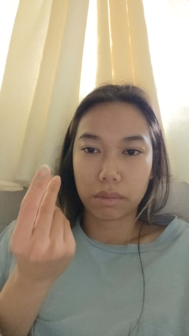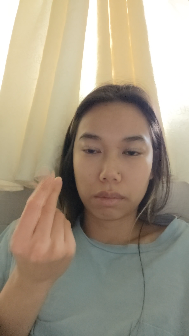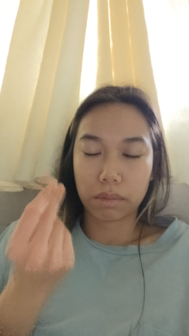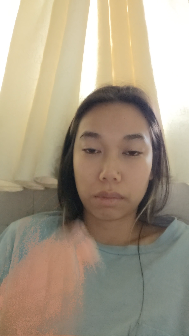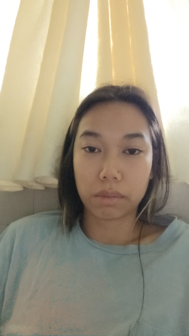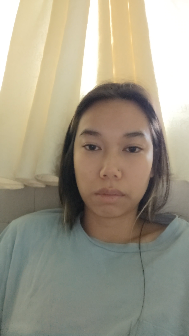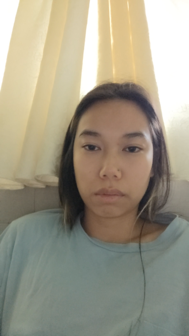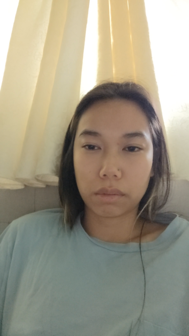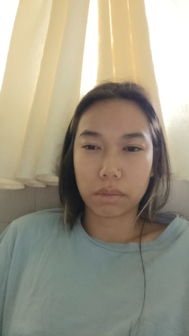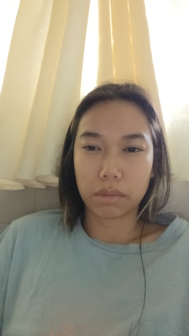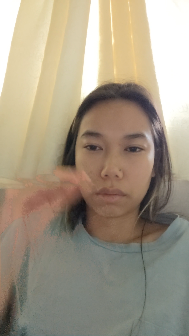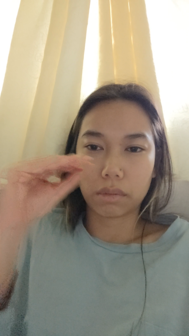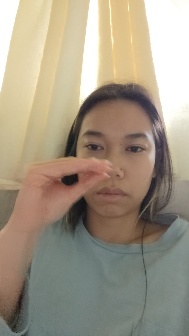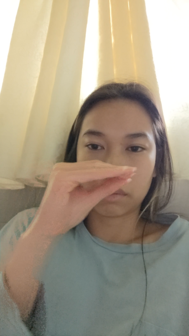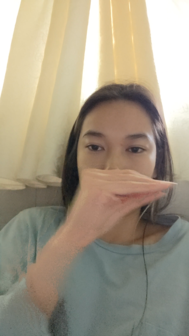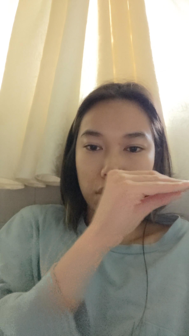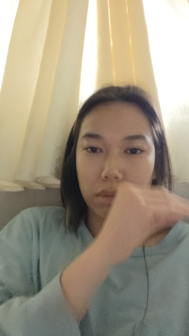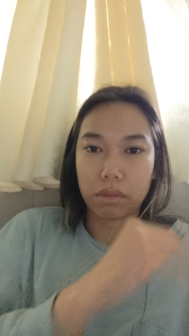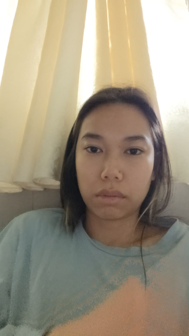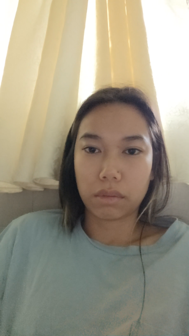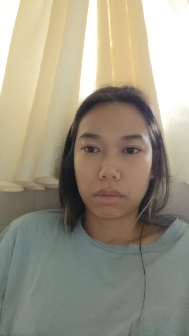dinosaur